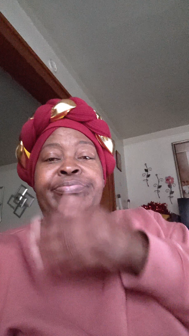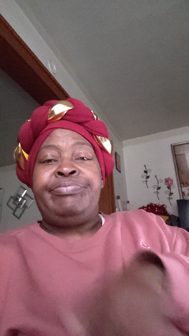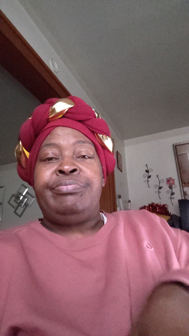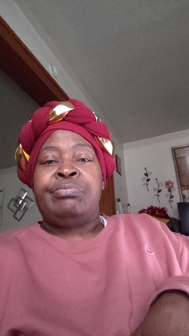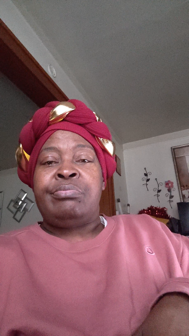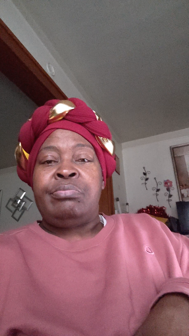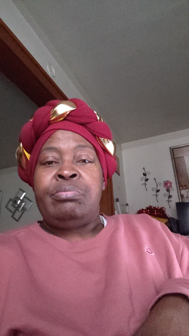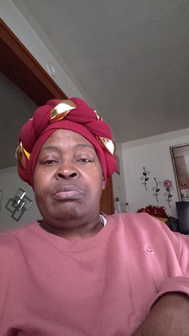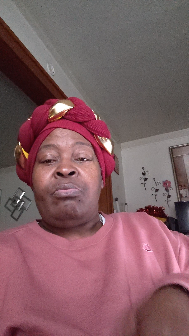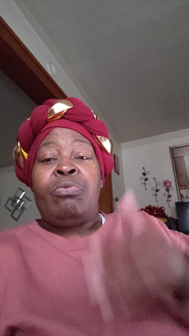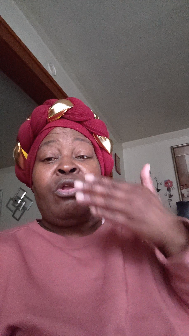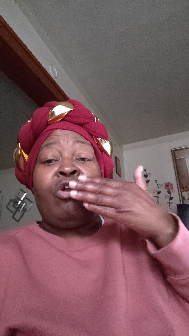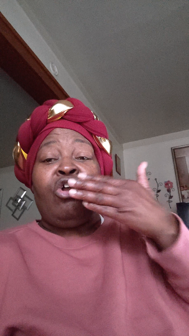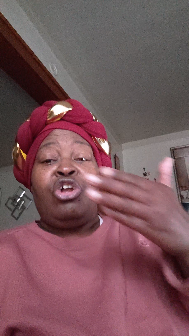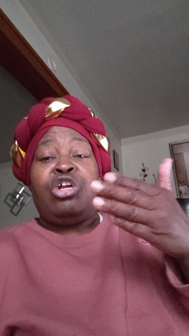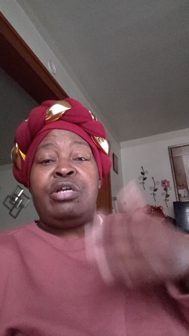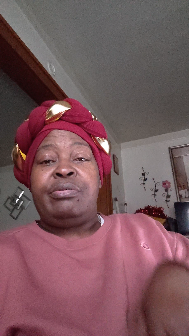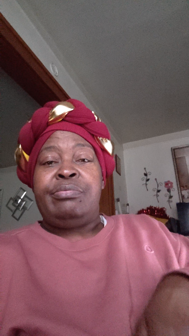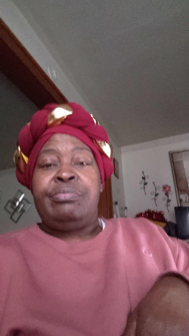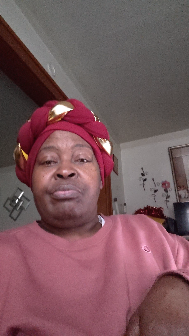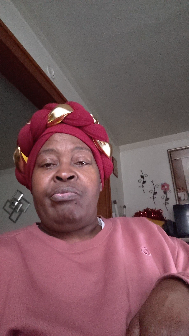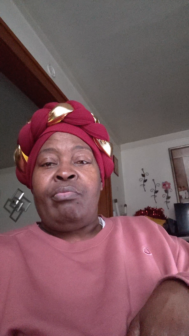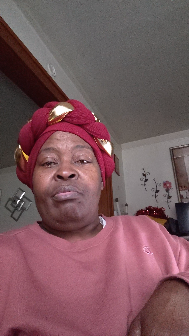good